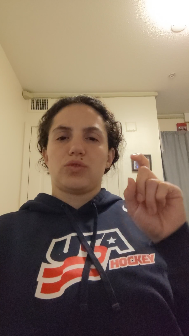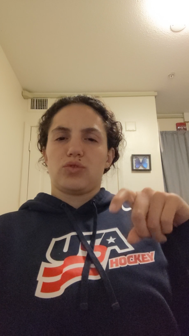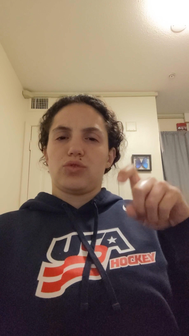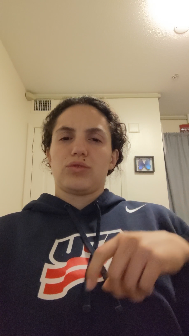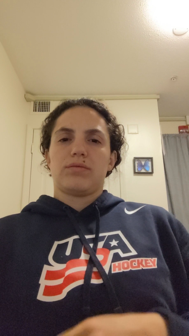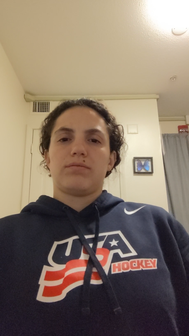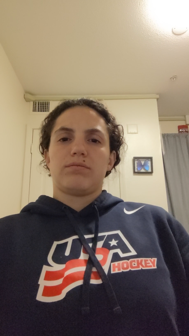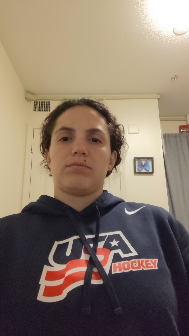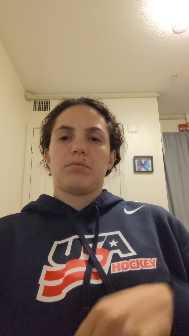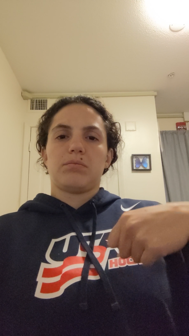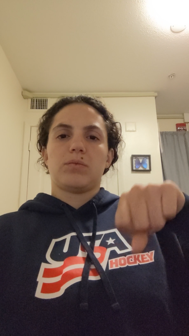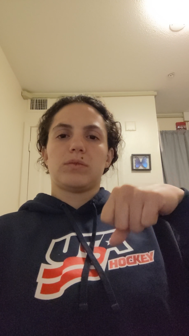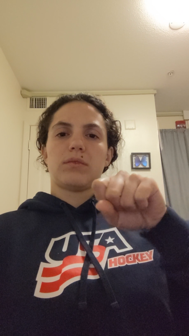motorcycle